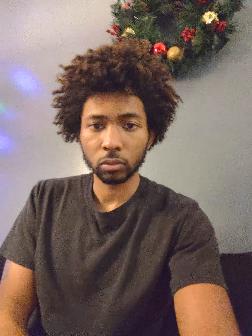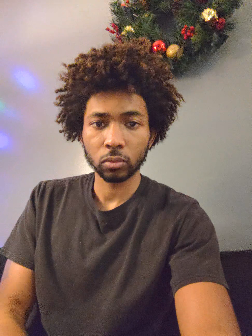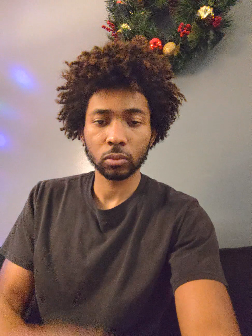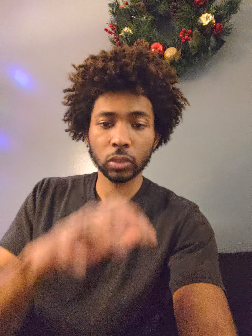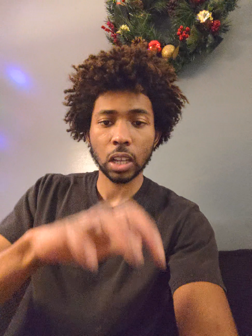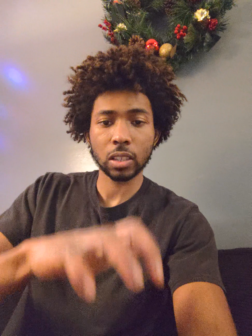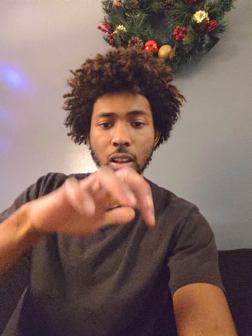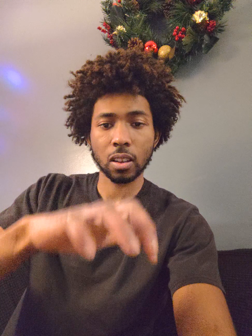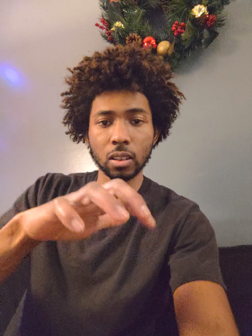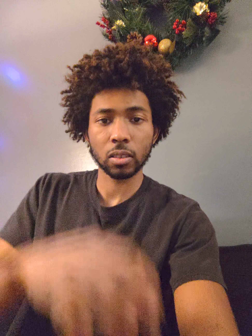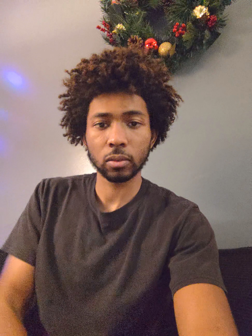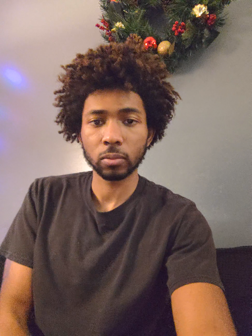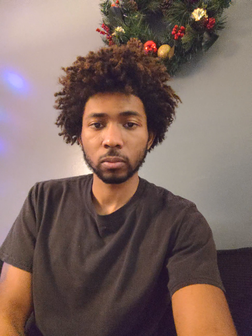alligator